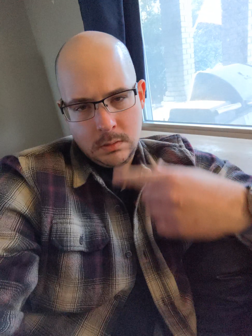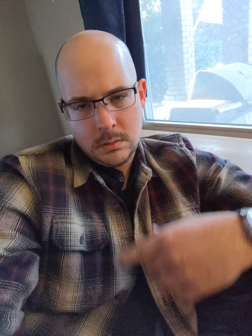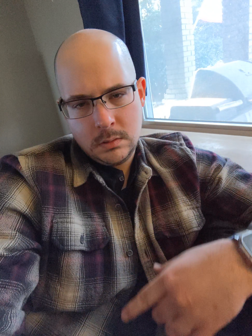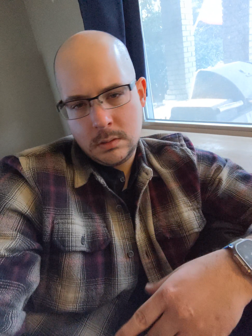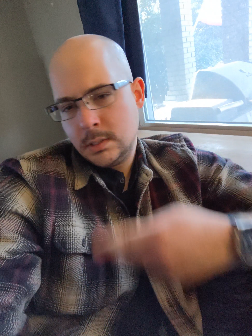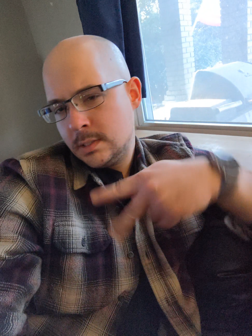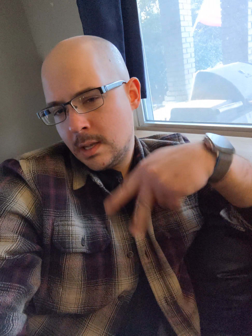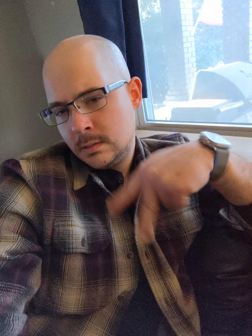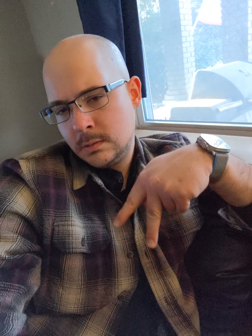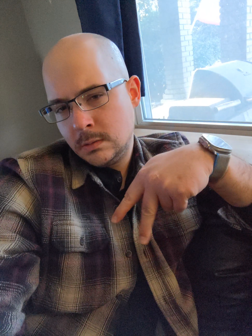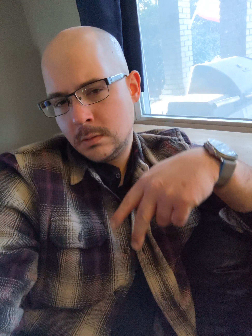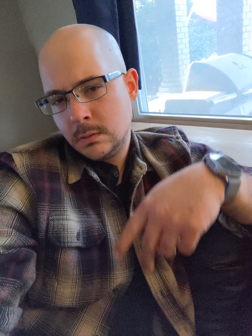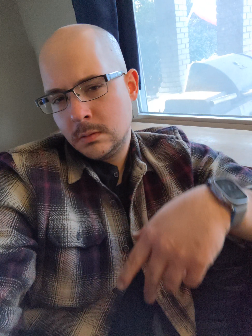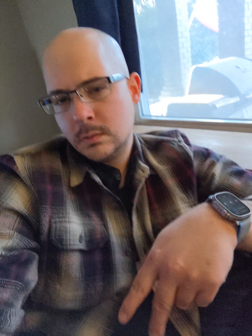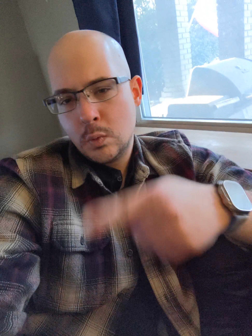dance